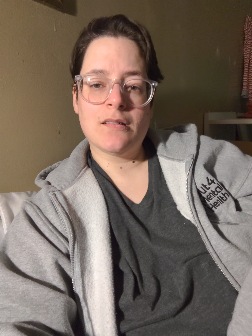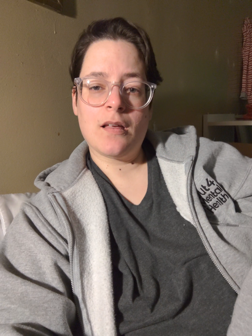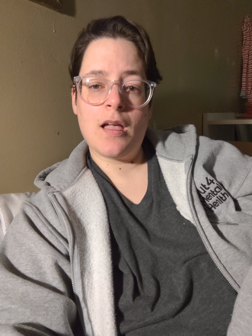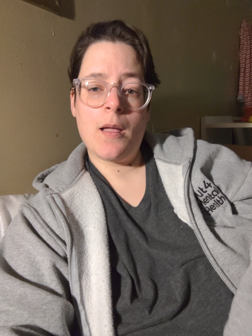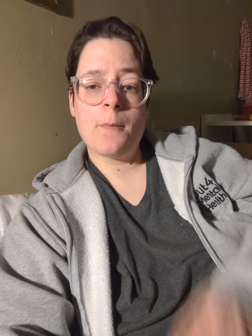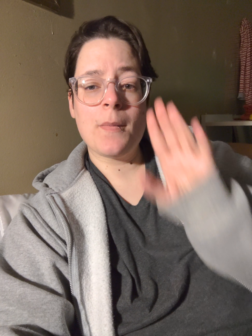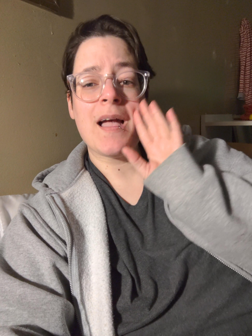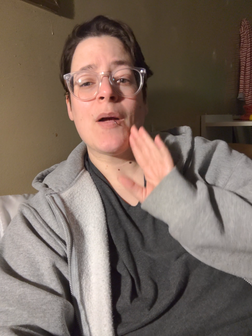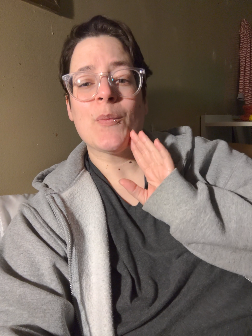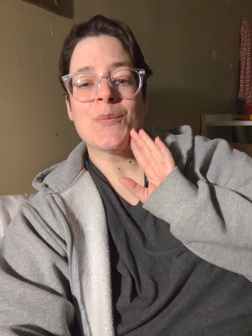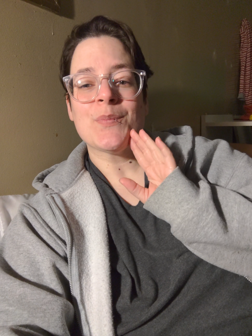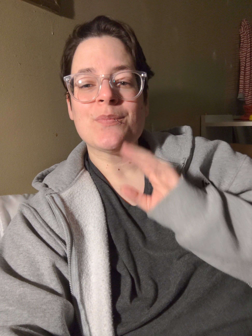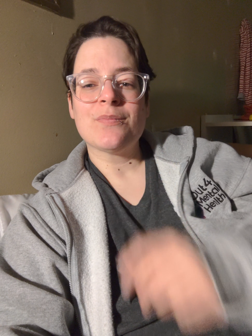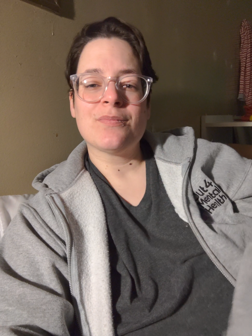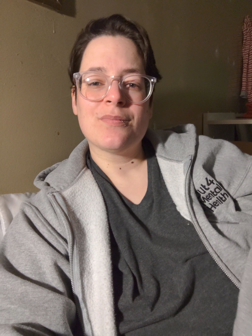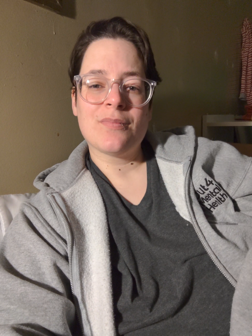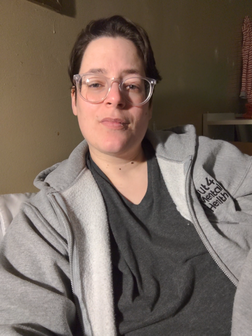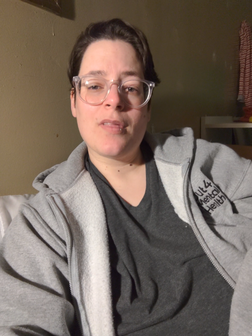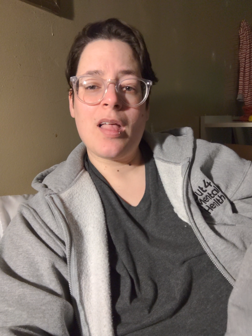brown